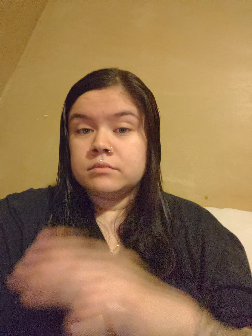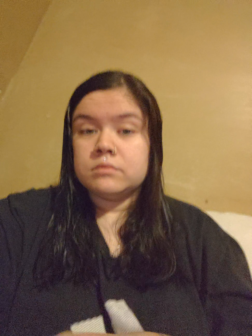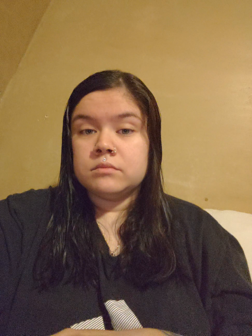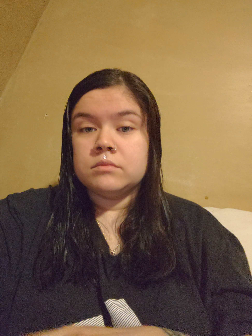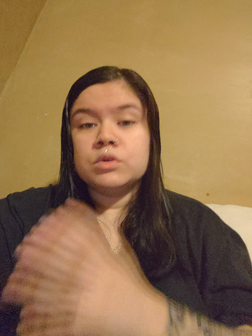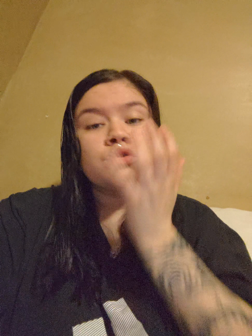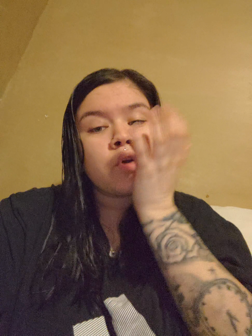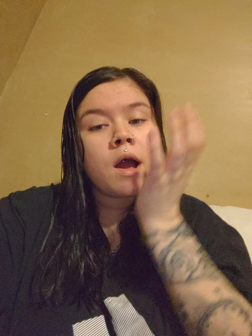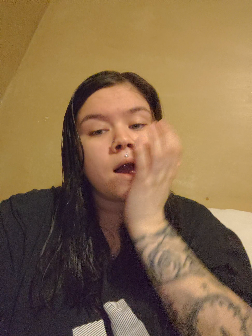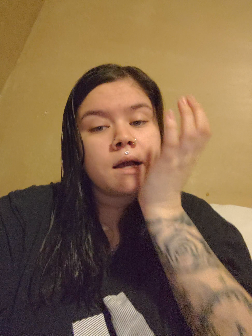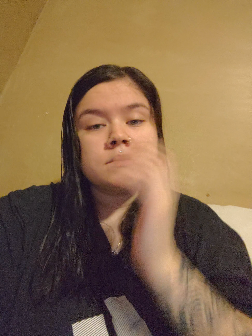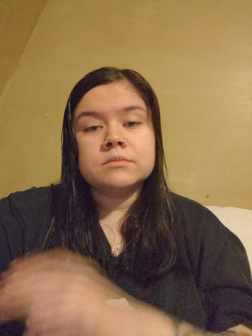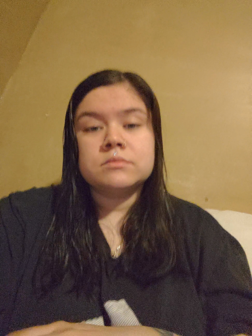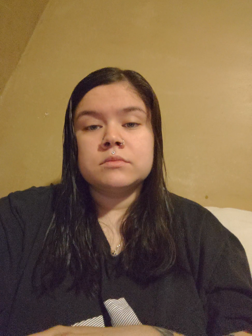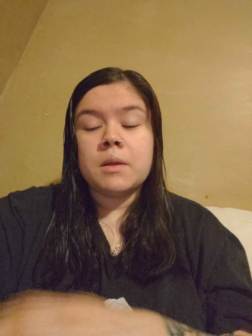grass